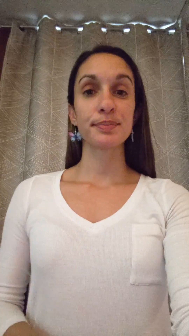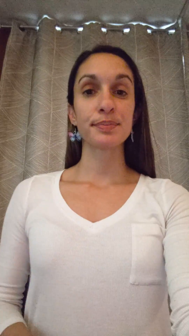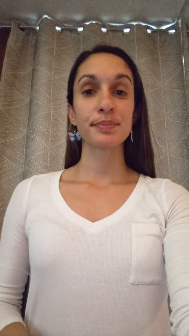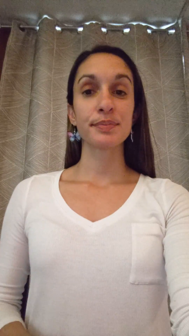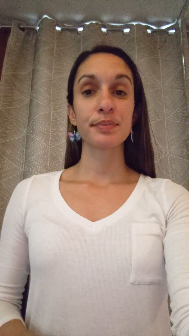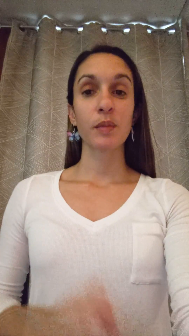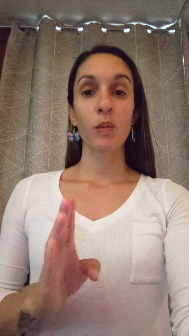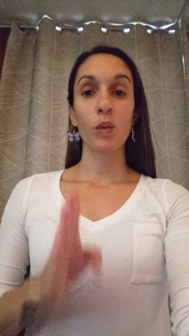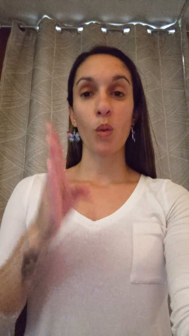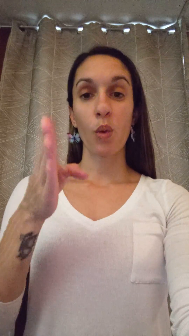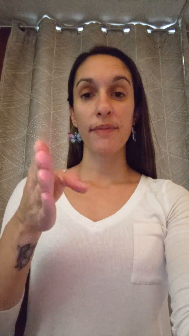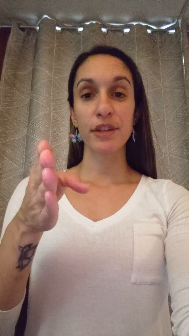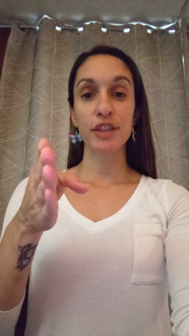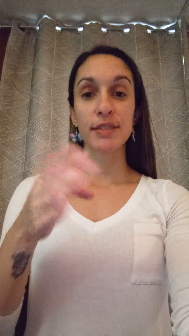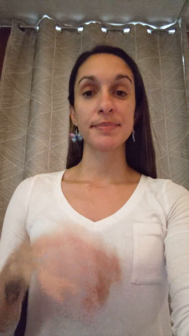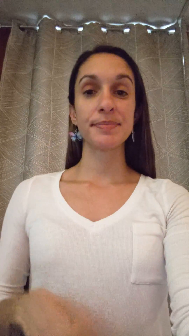over